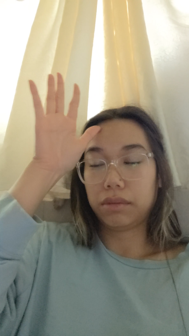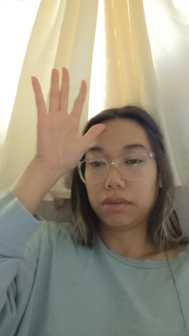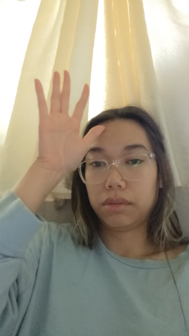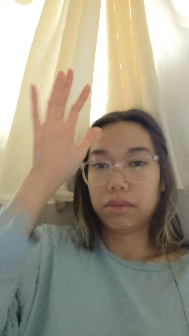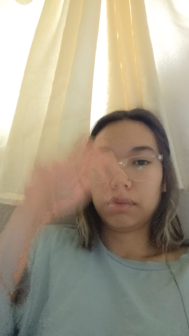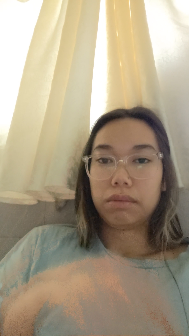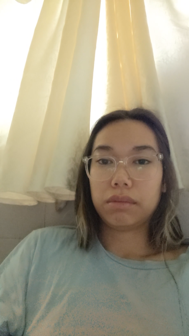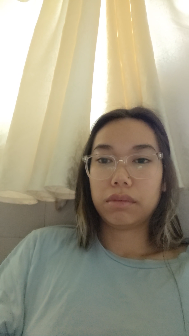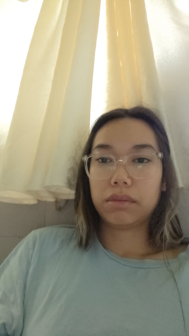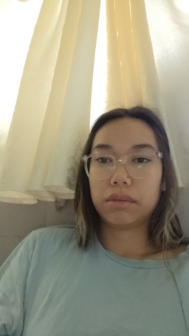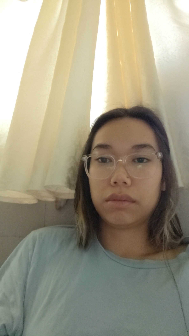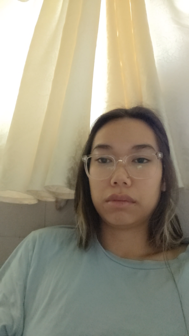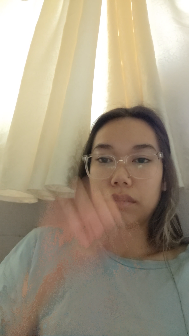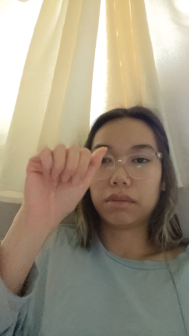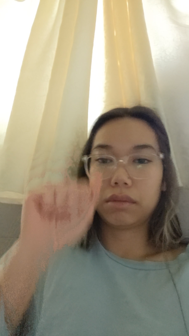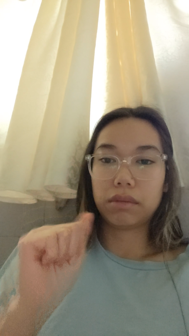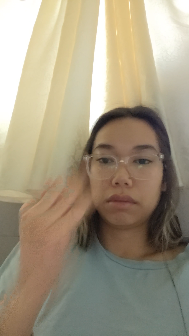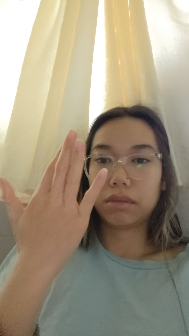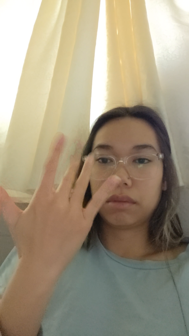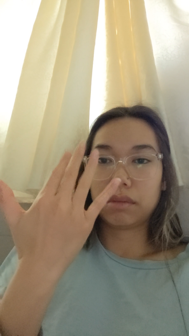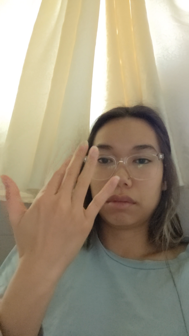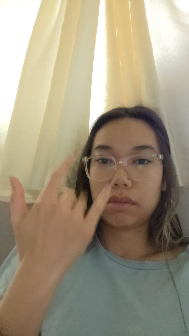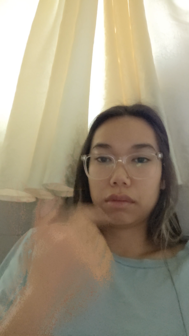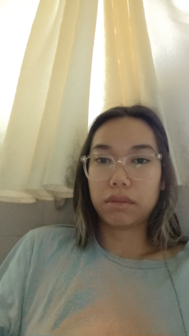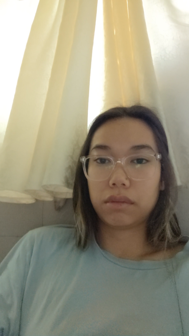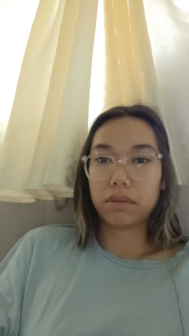gloves